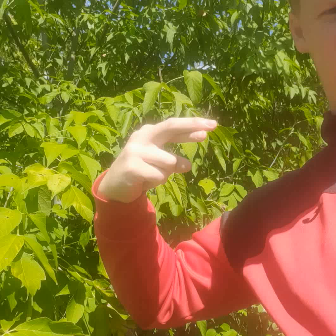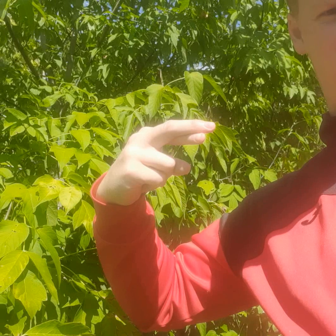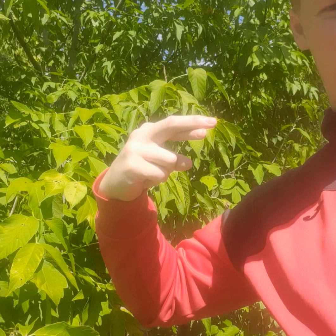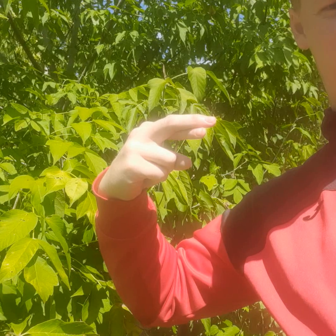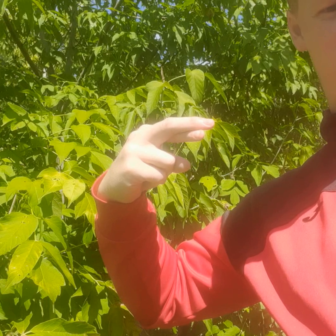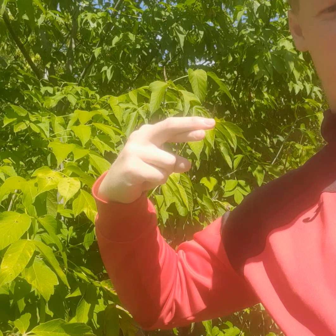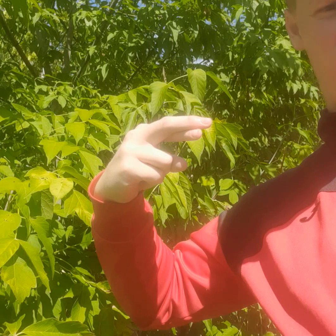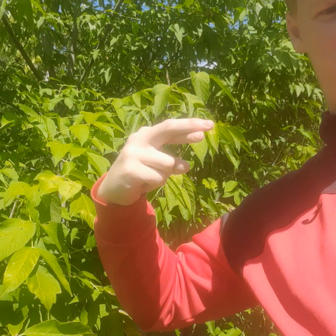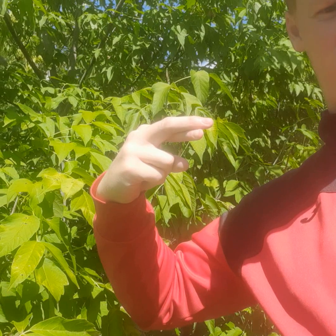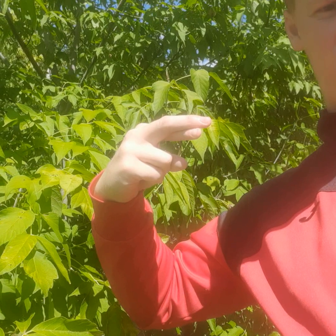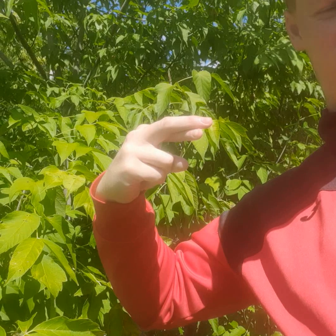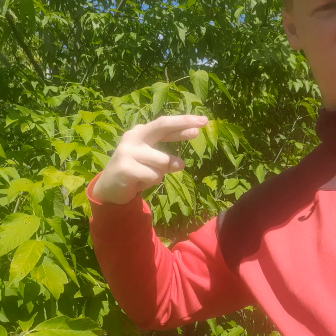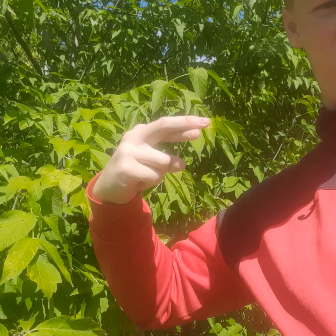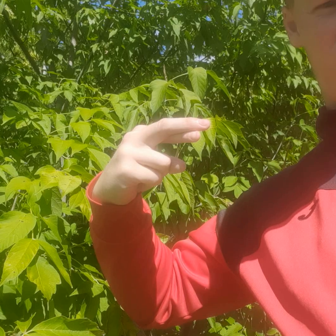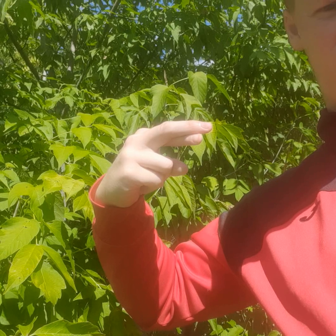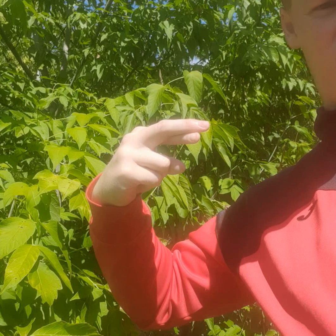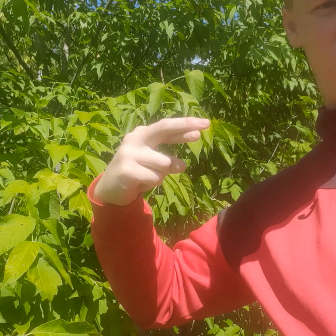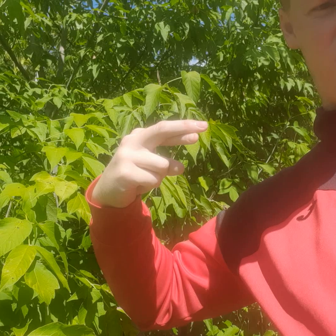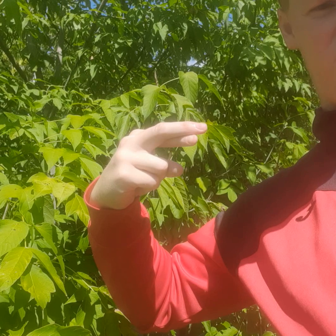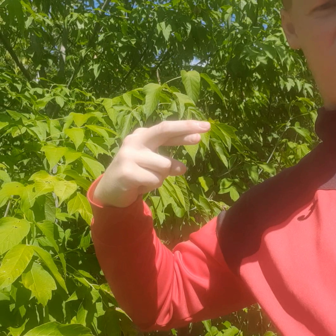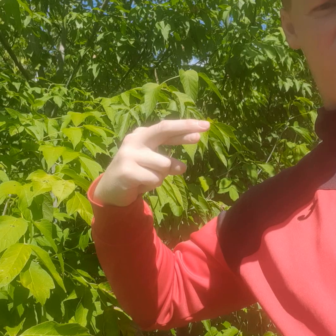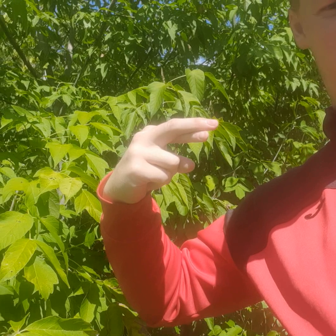Я